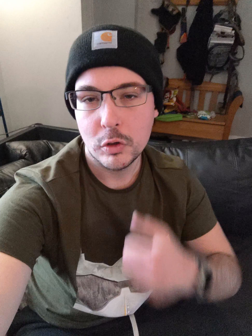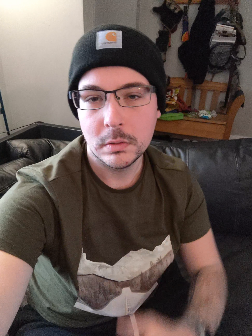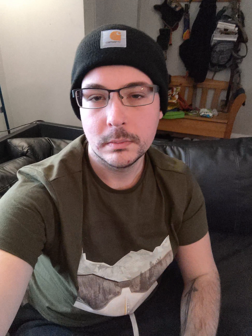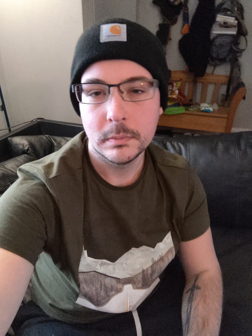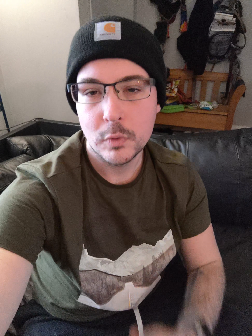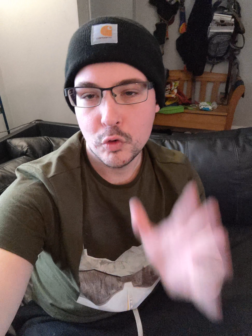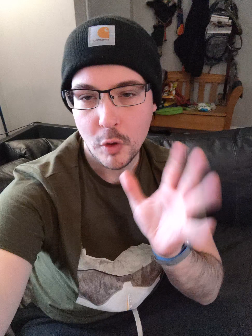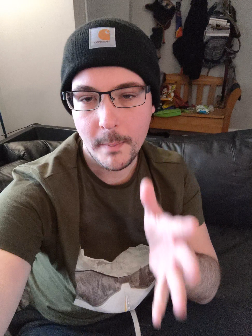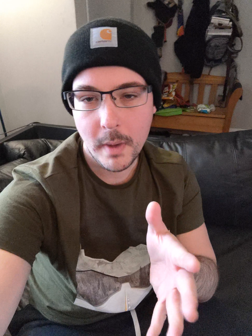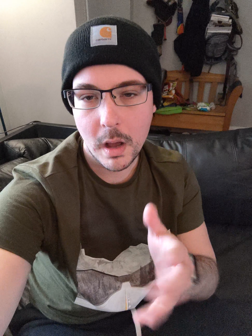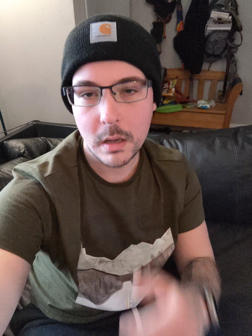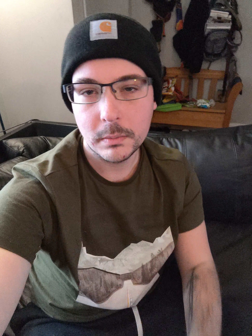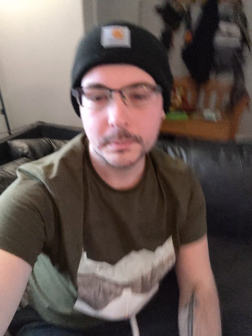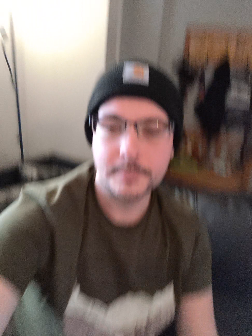grandma